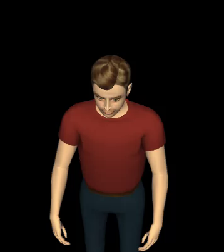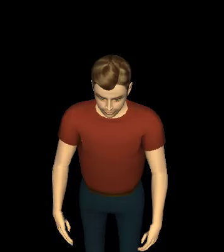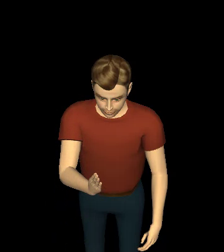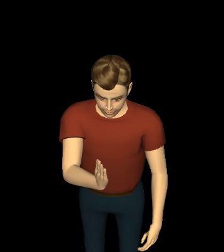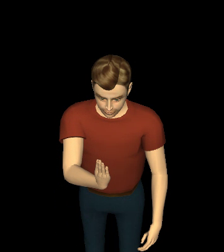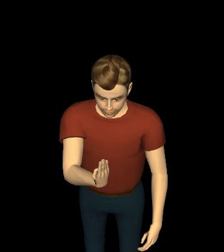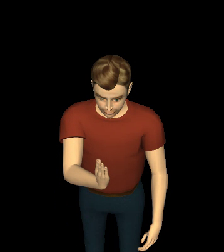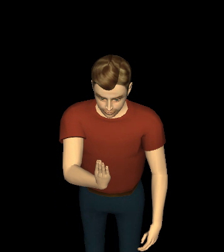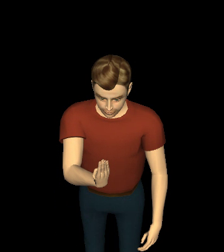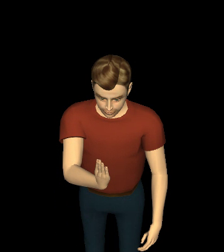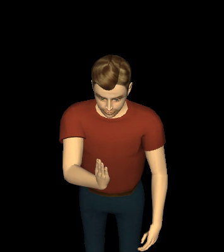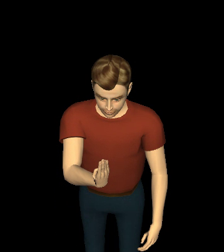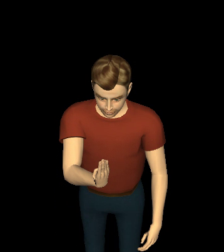مرآة